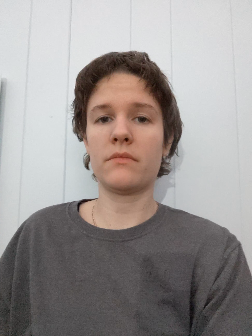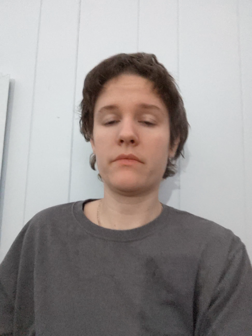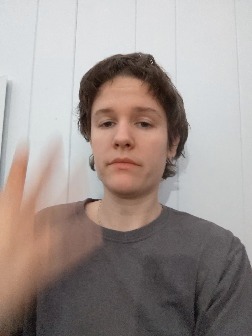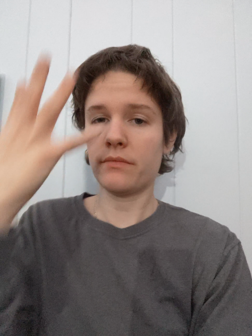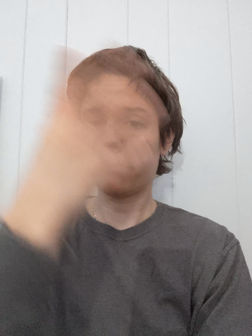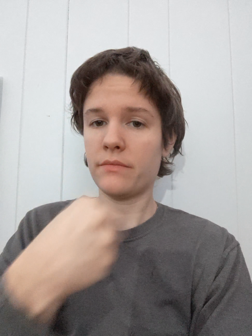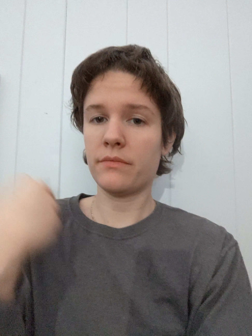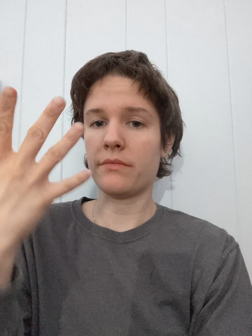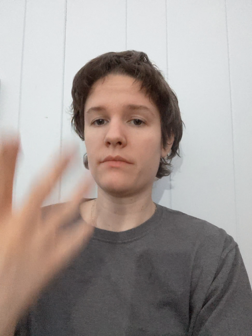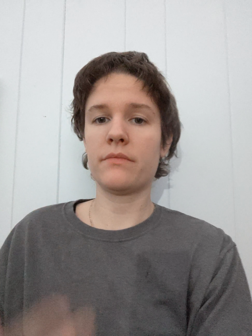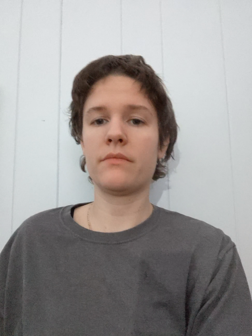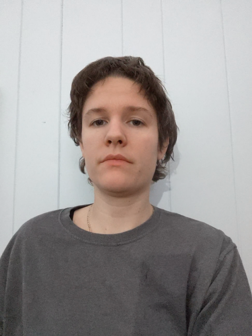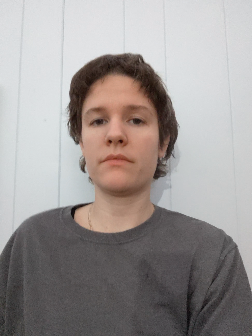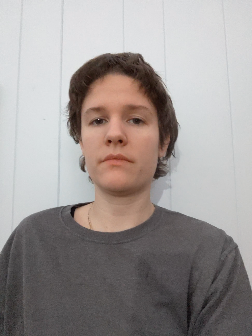pretty